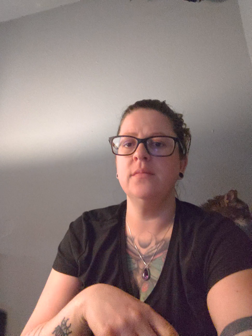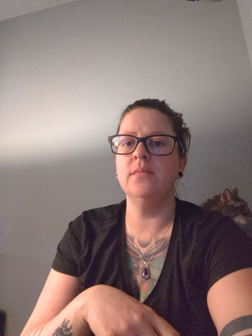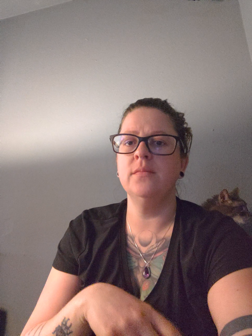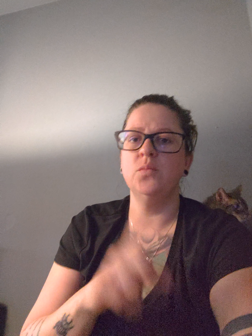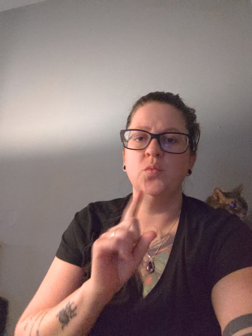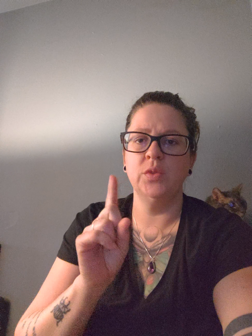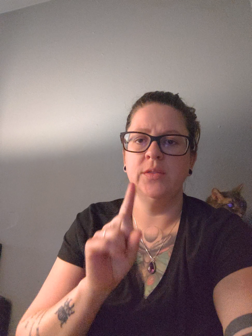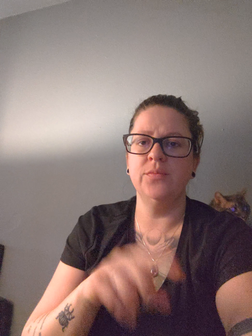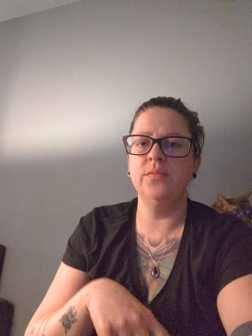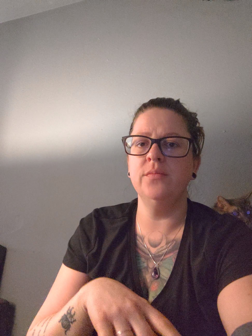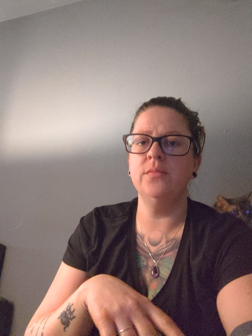where